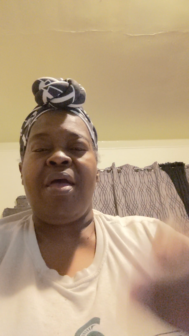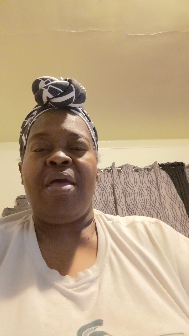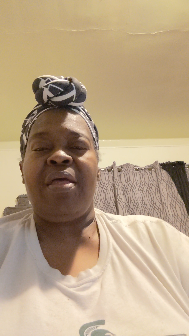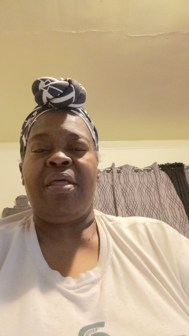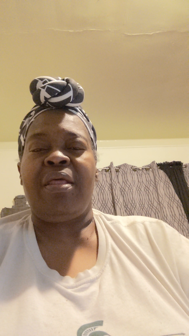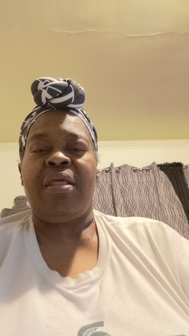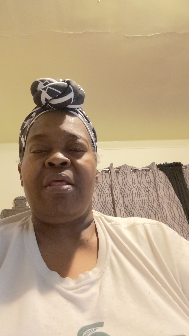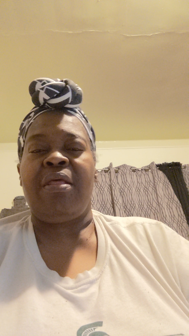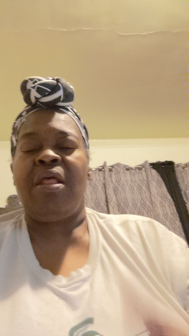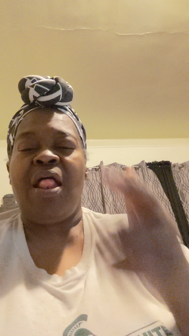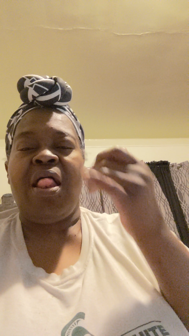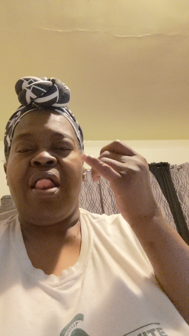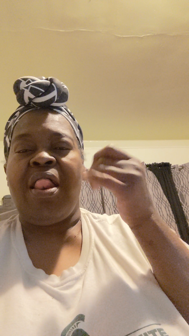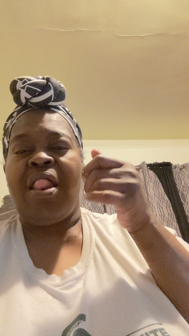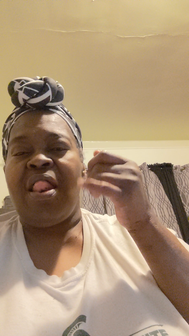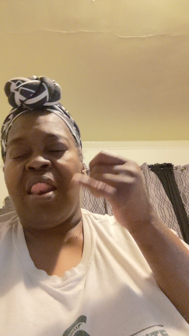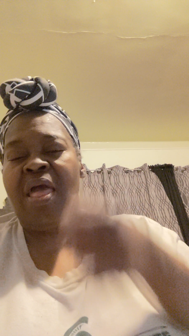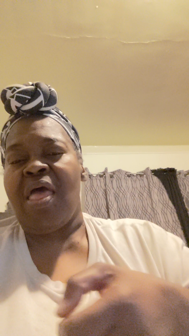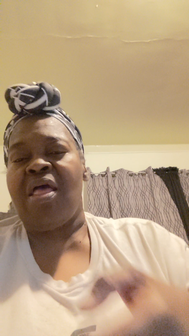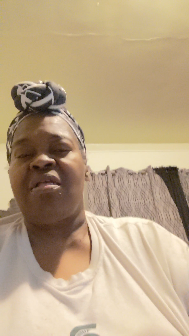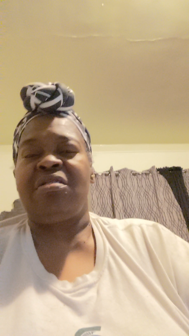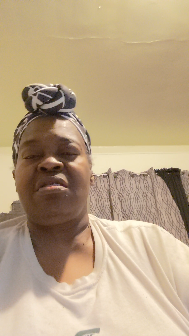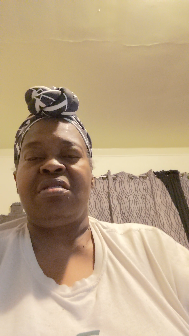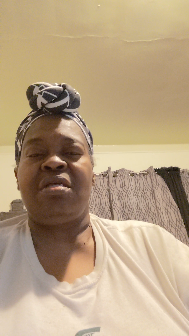last